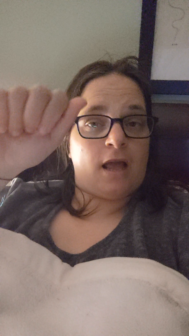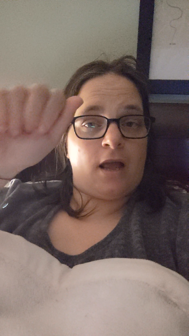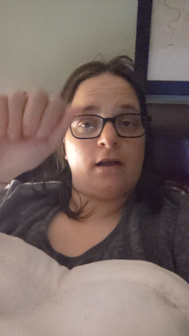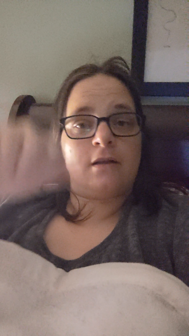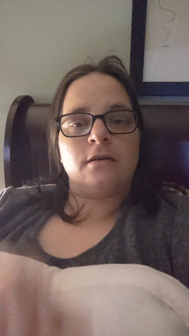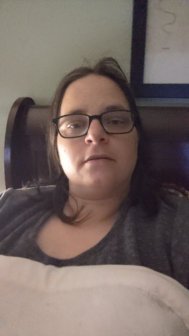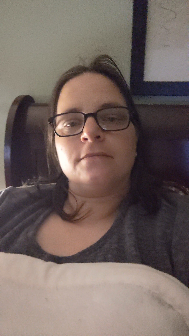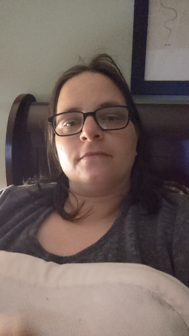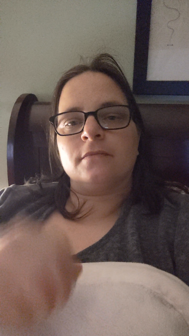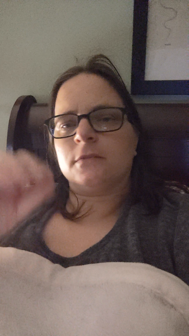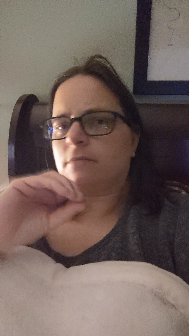none